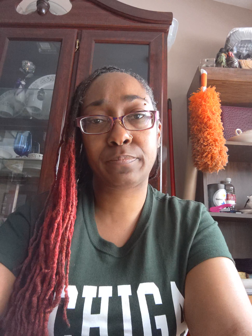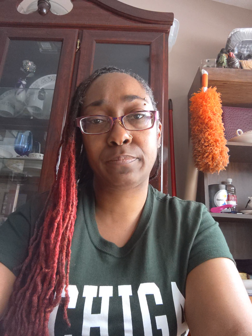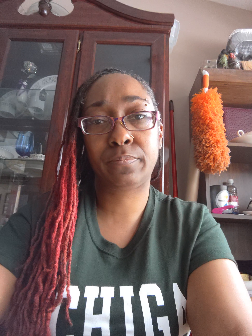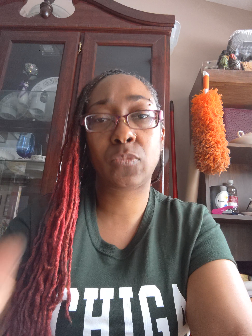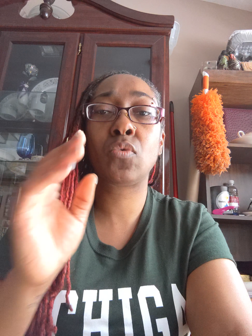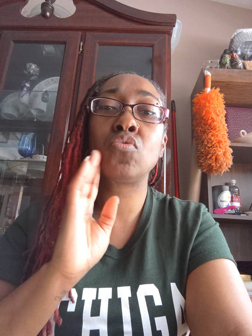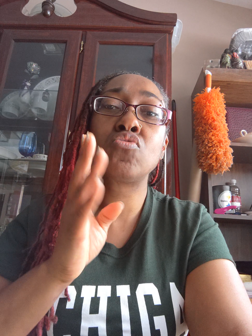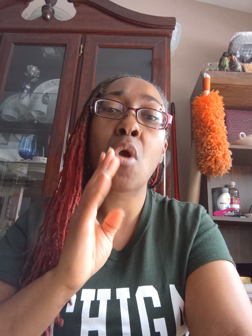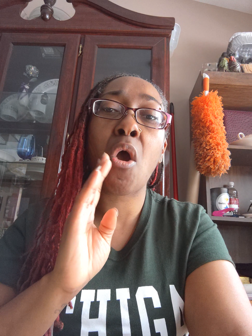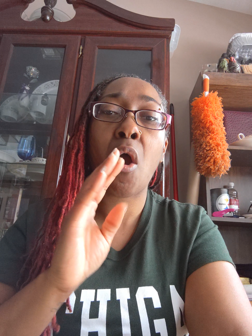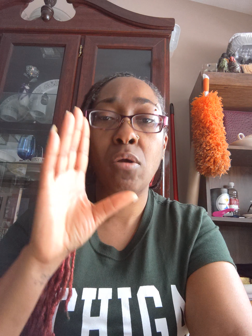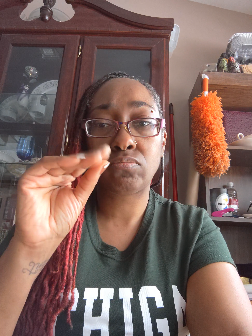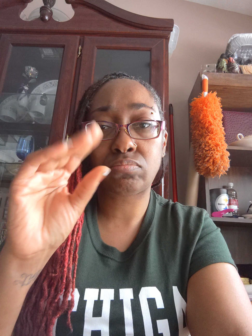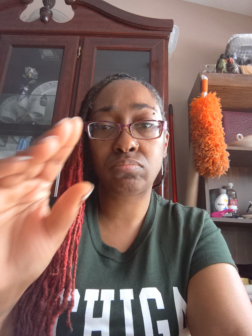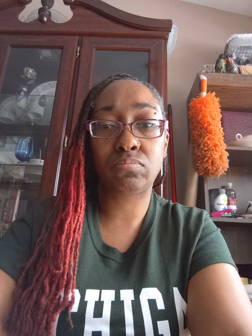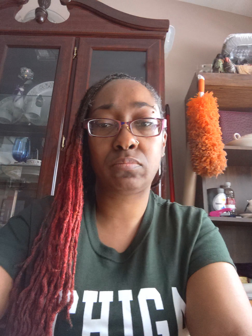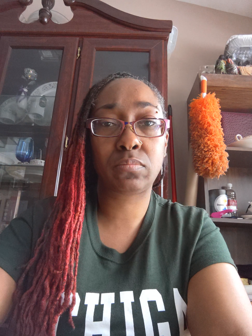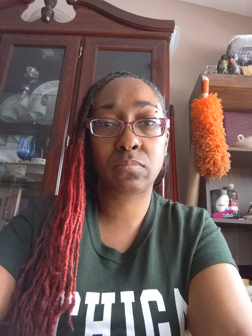talk